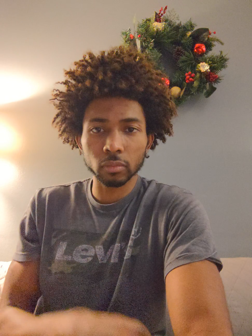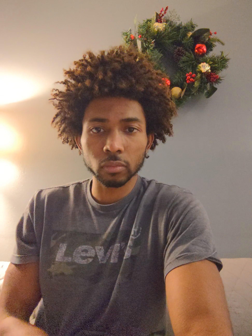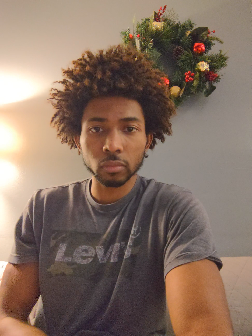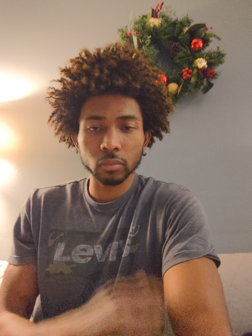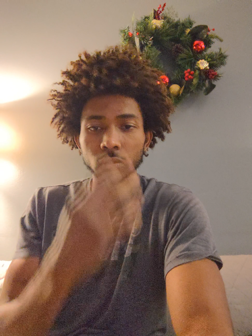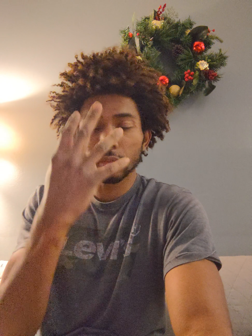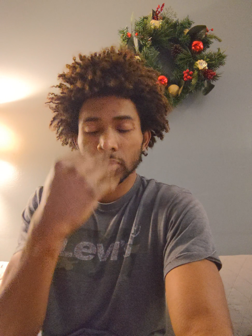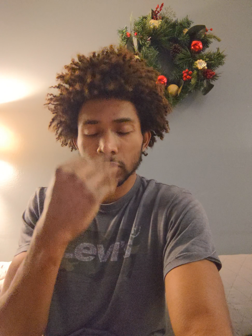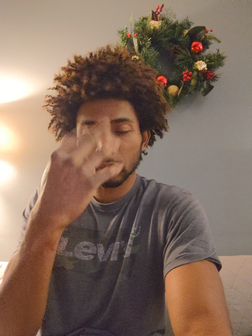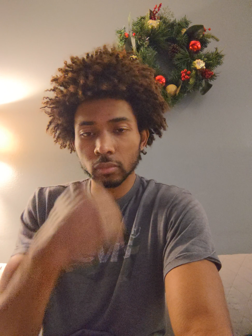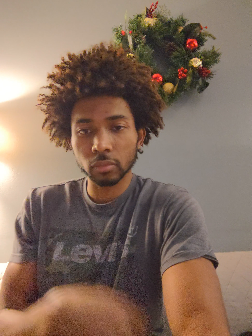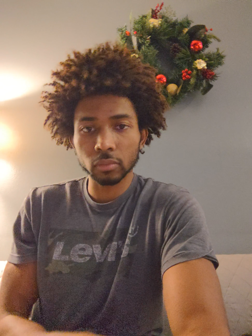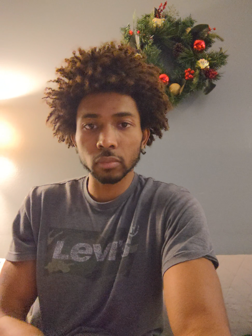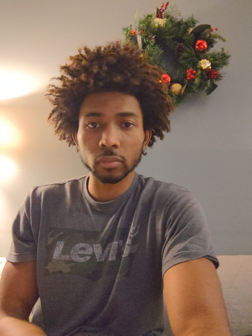sleepy